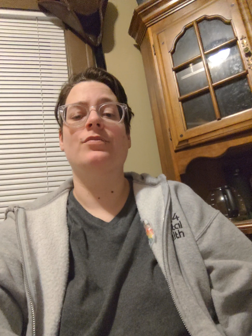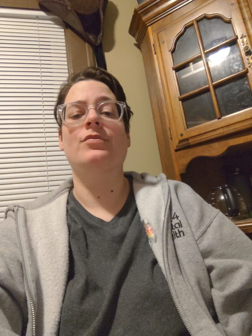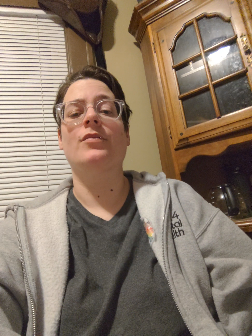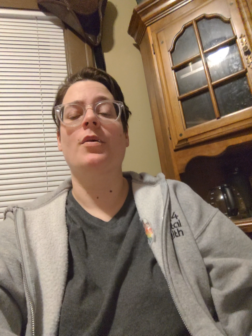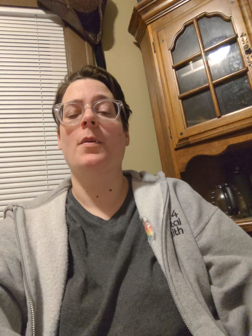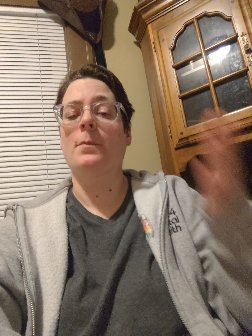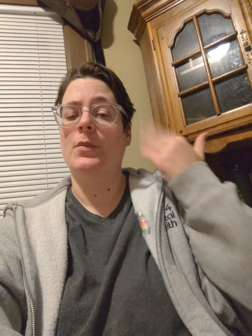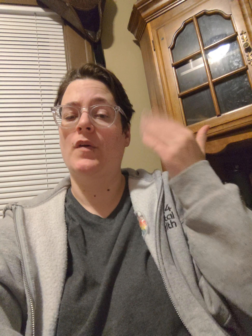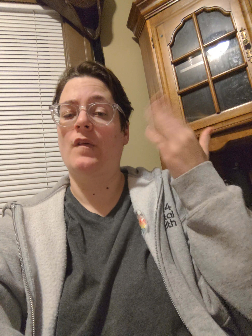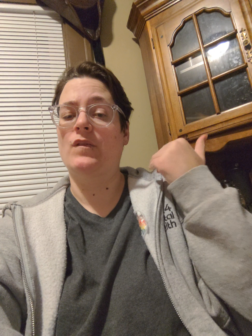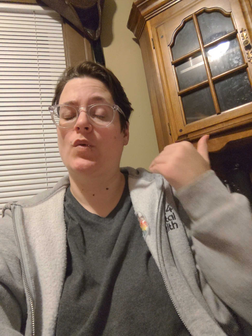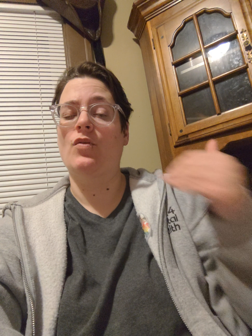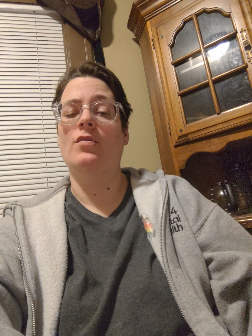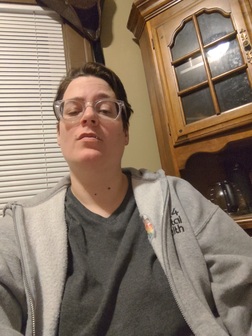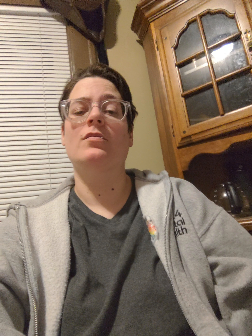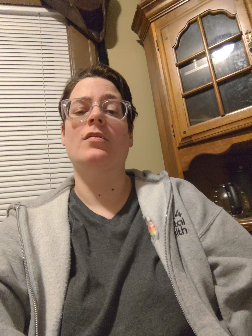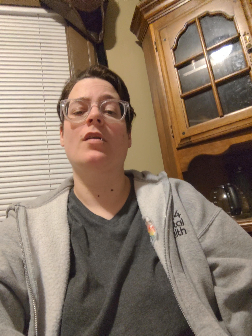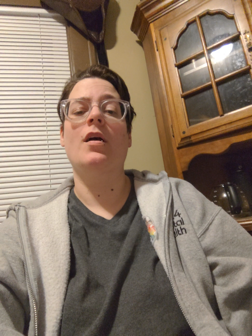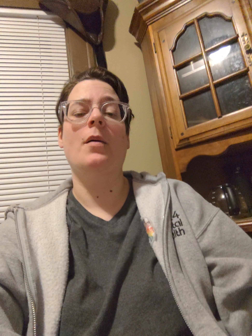before